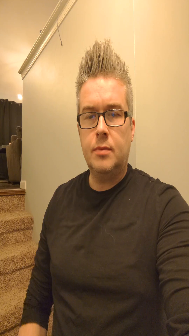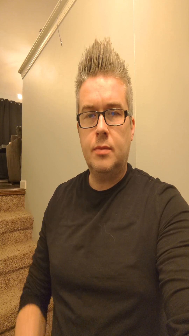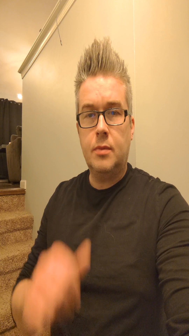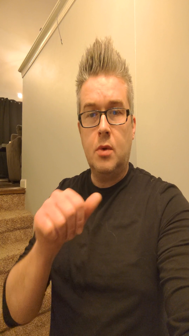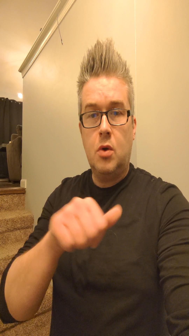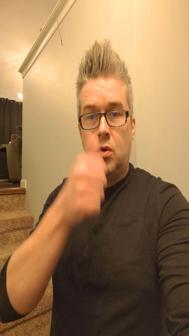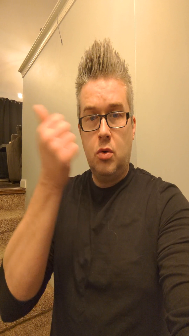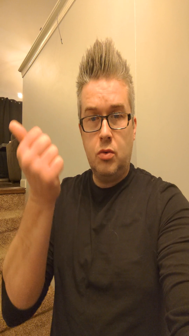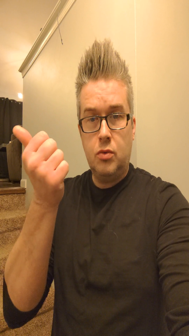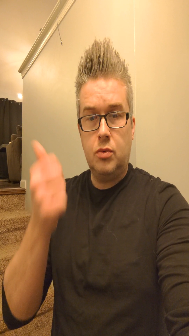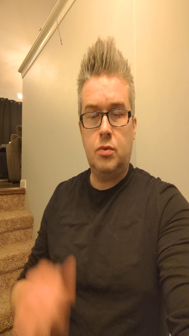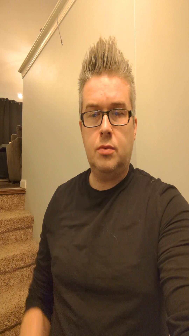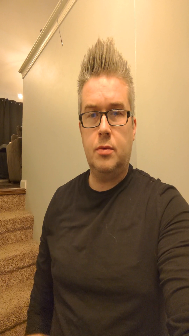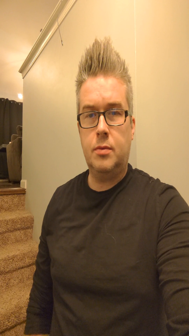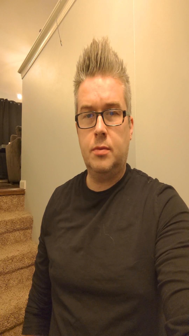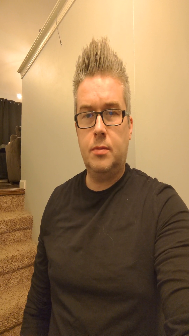another